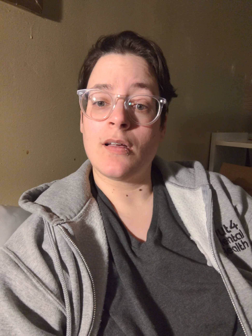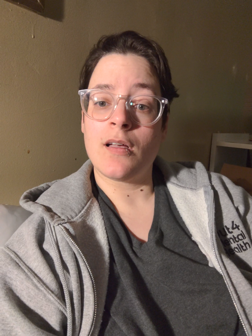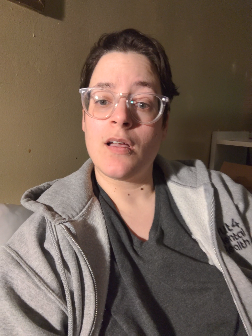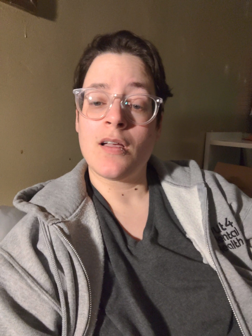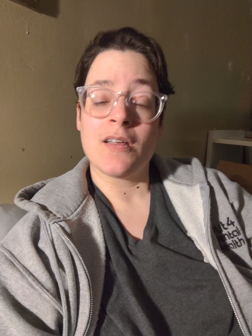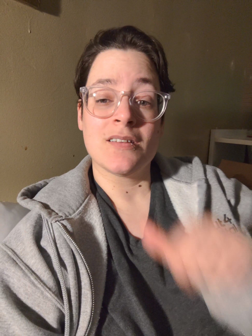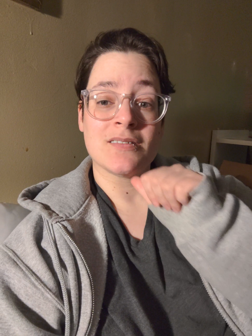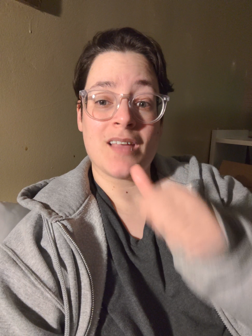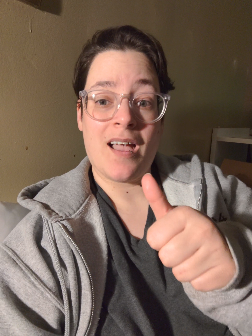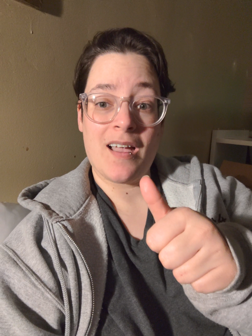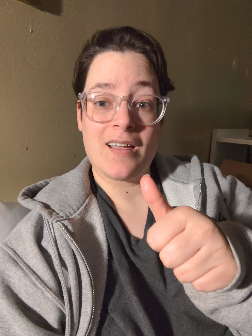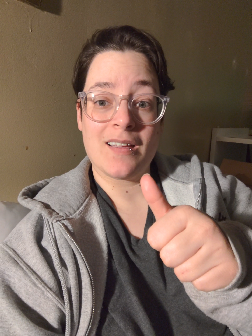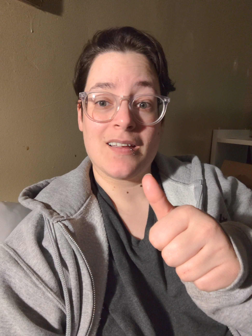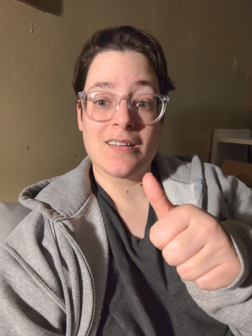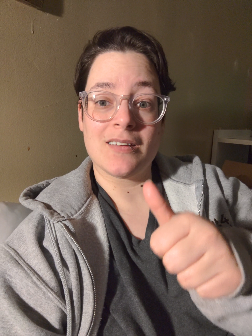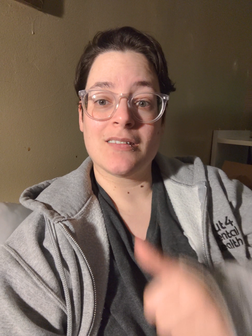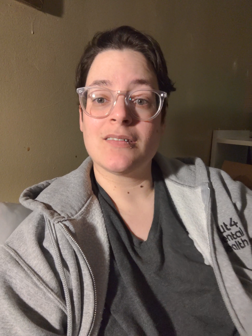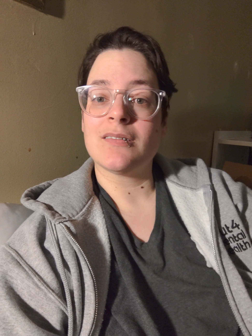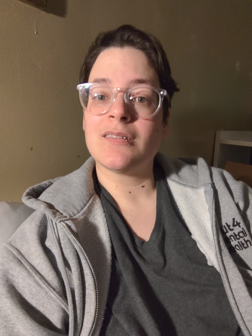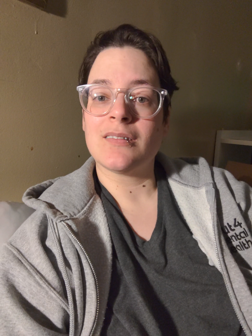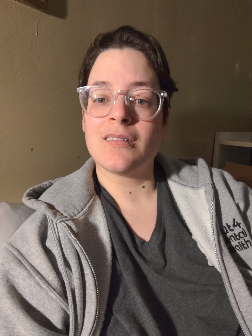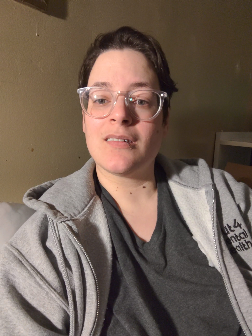not